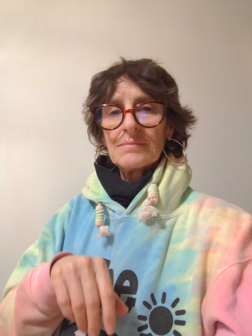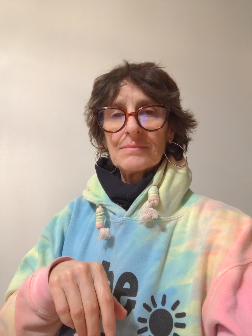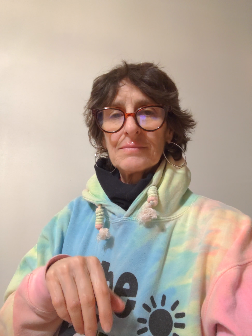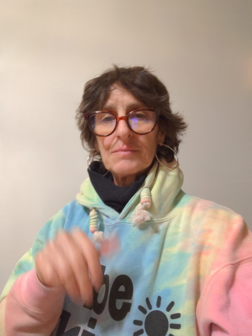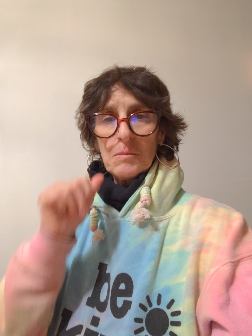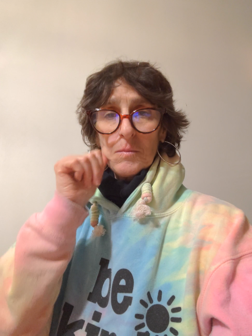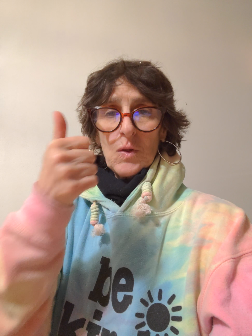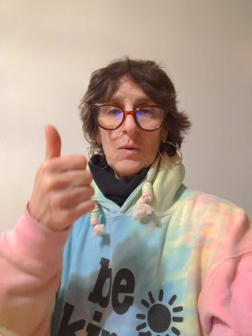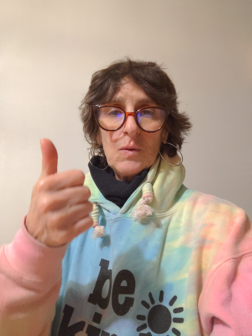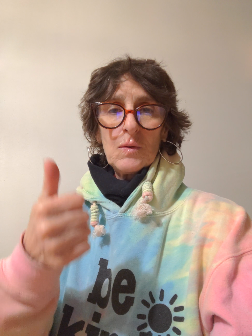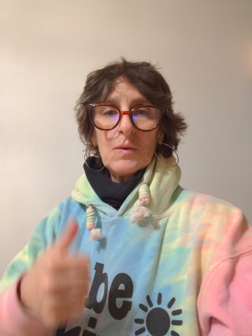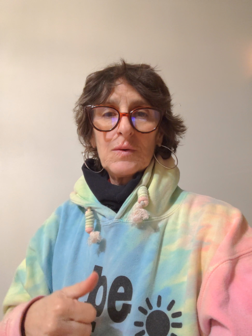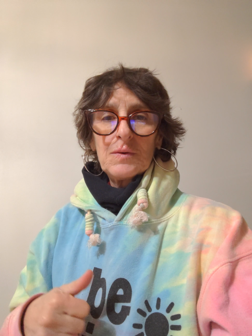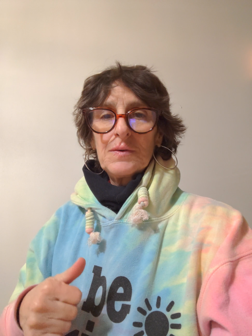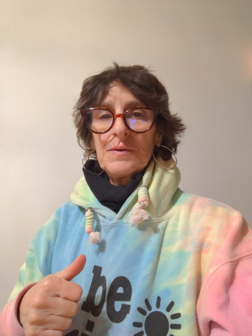tomorrow